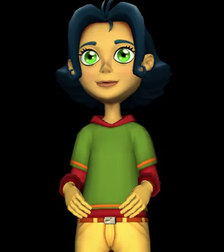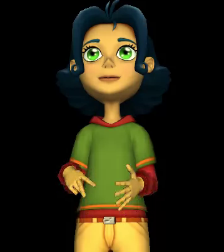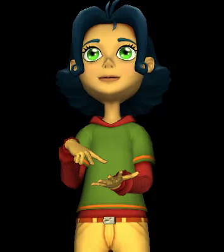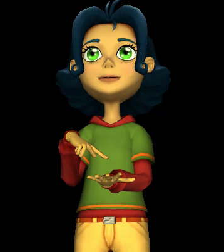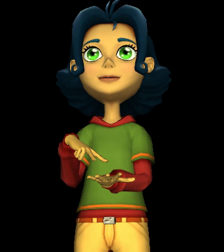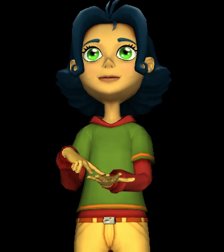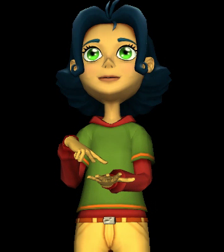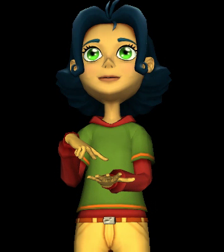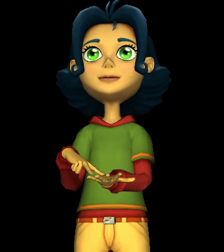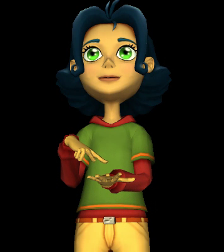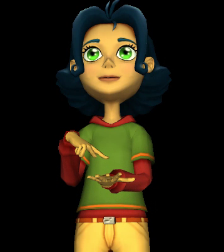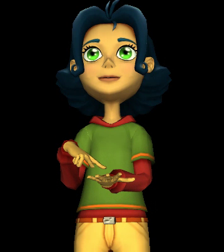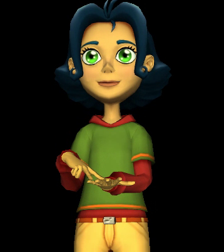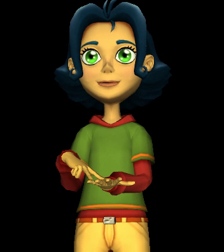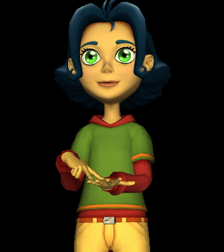شوكة